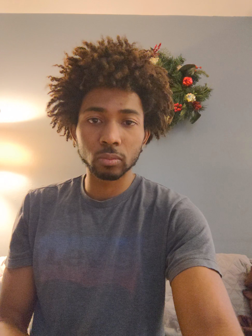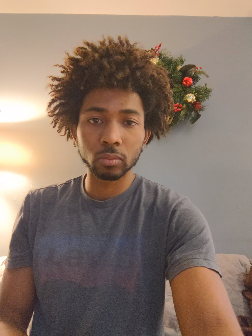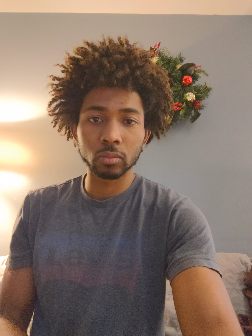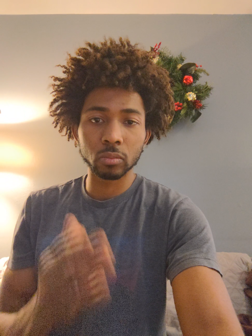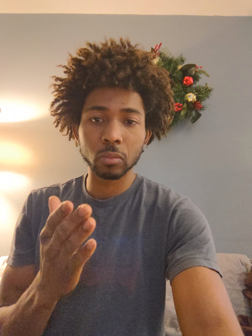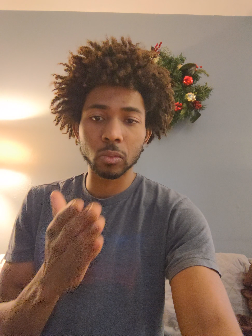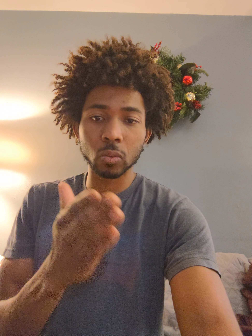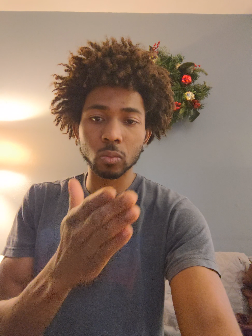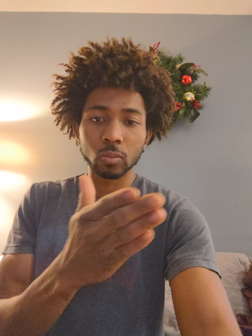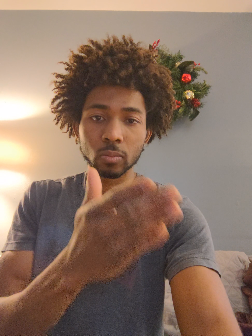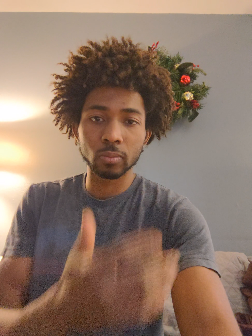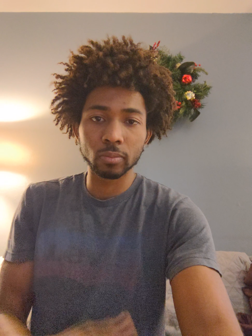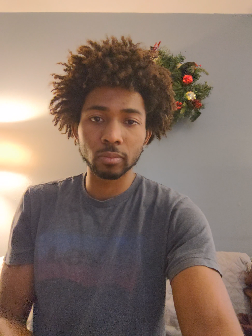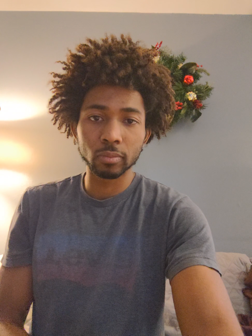boat